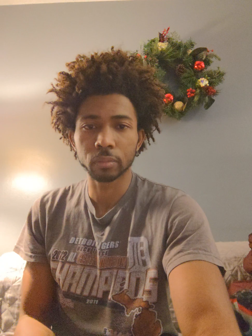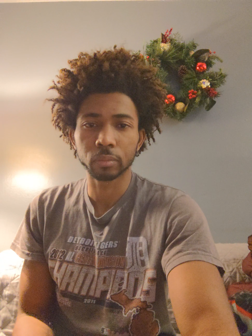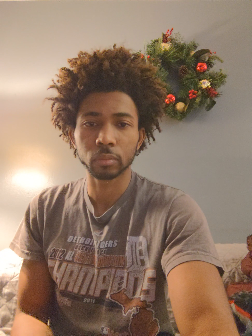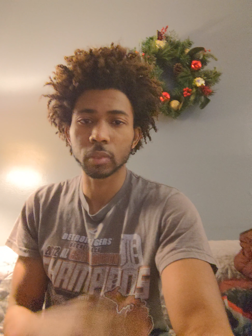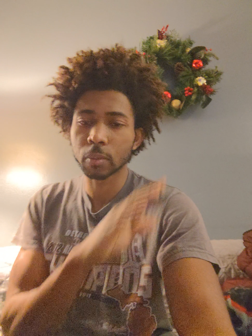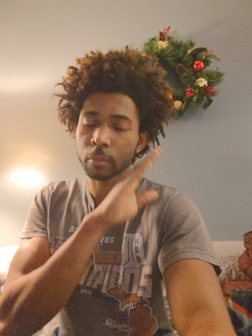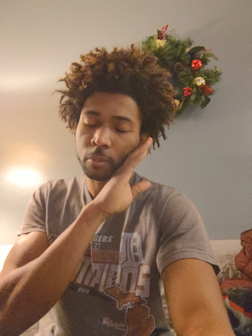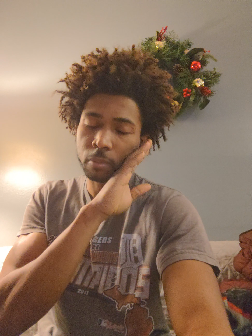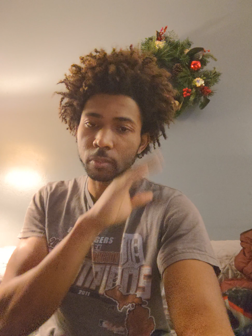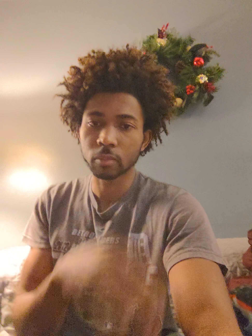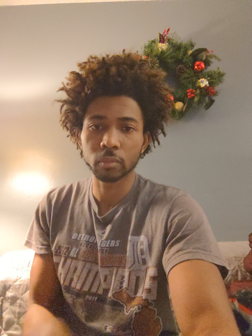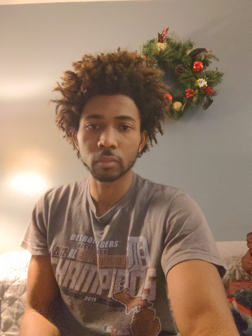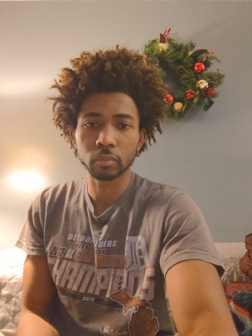bed